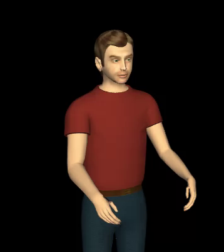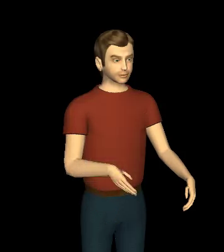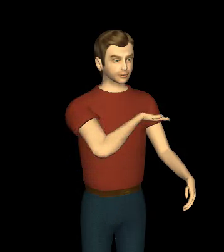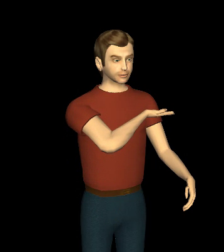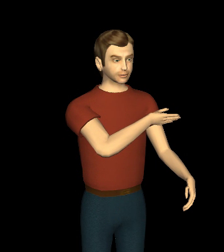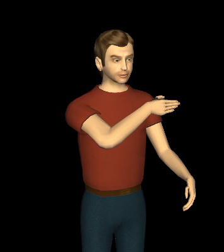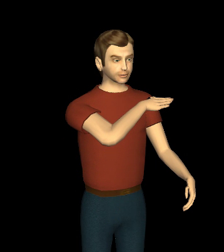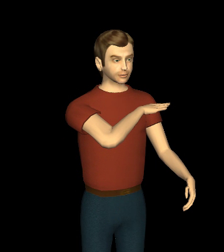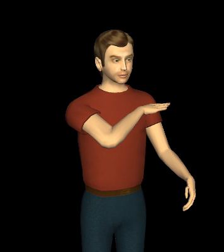مسؤول